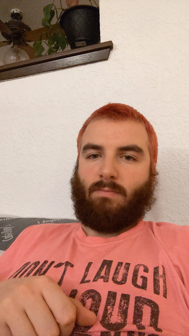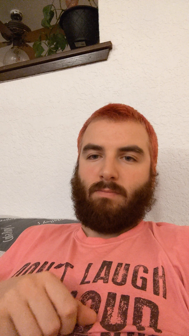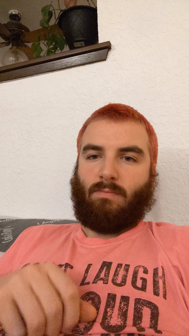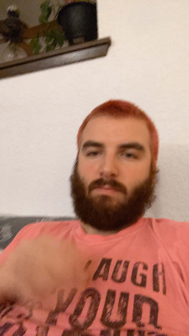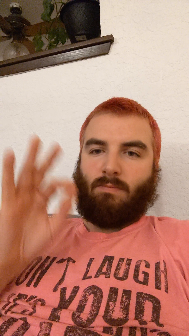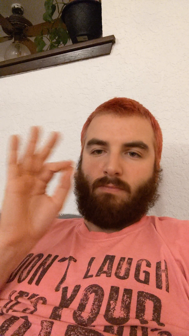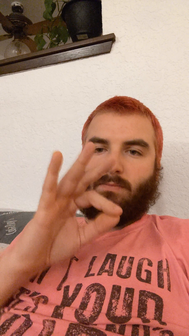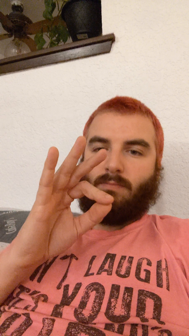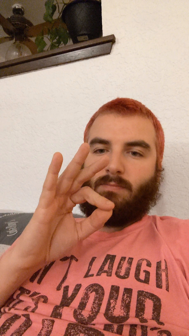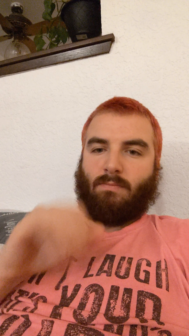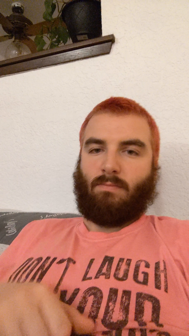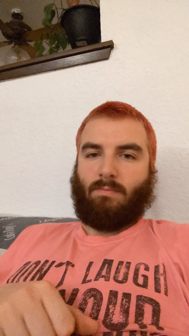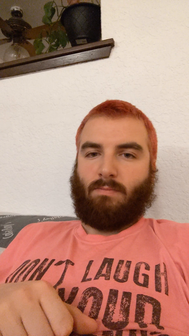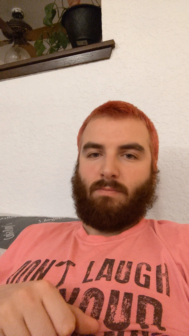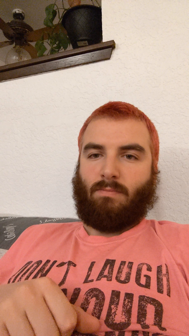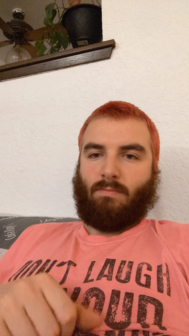fit